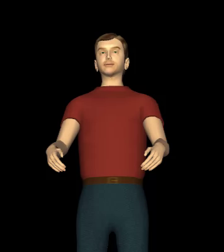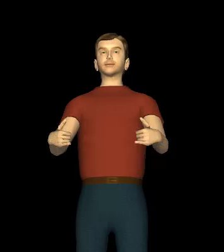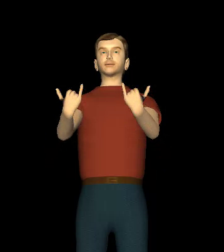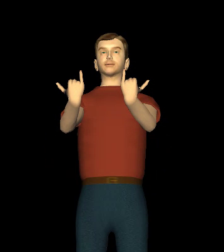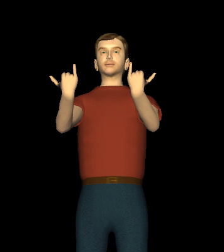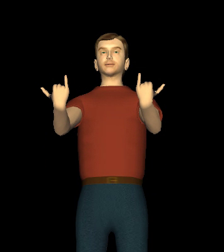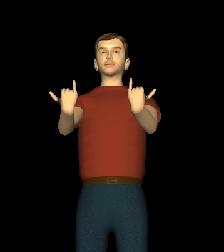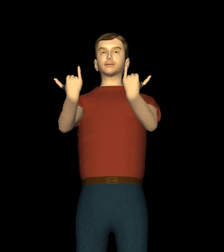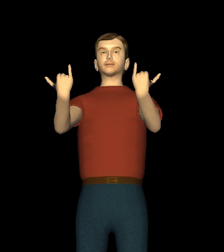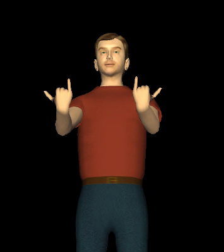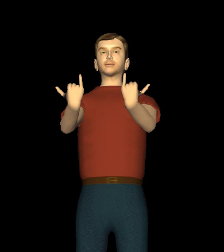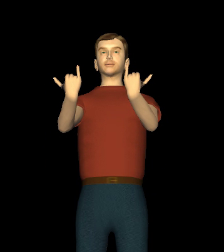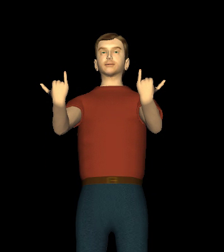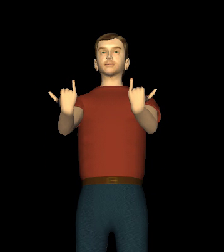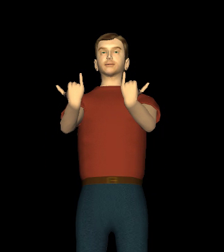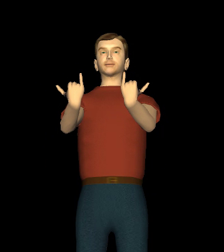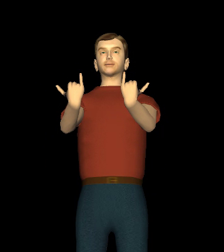لعبة